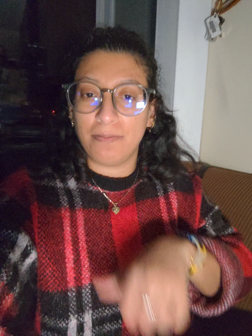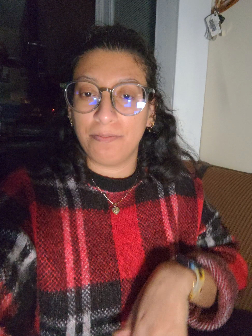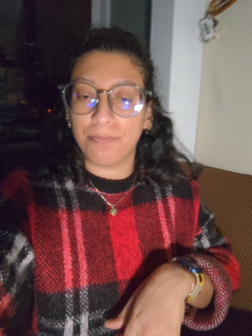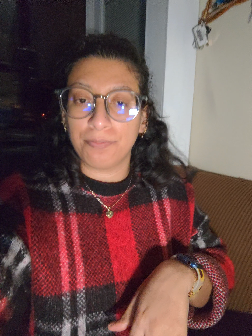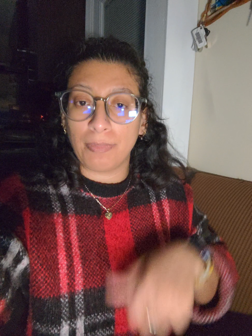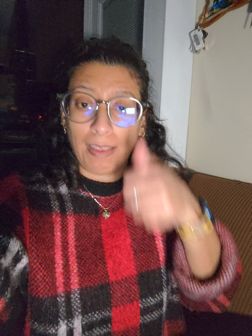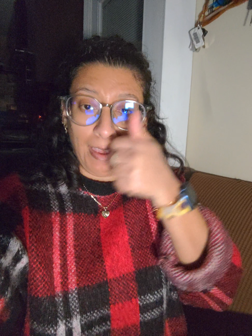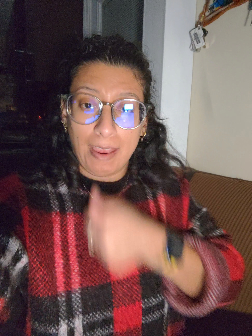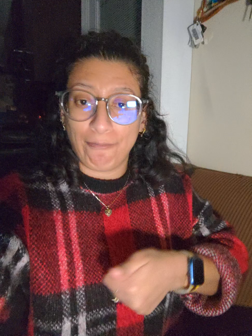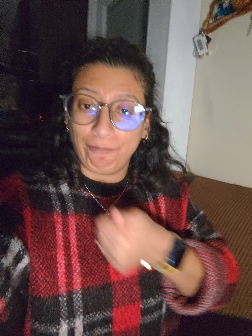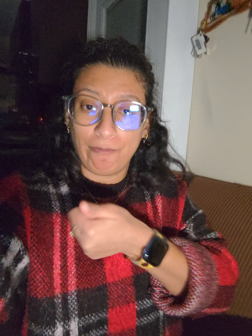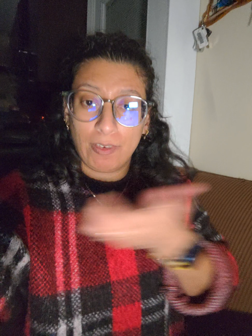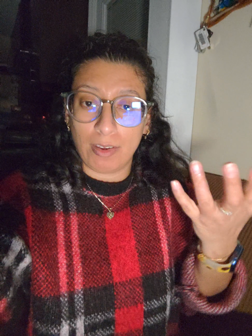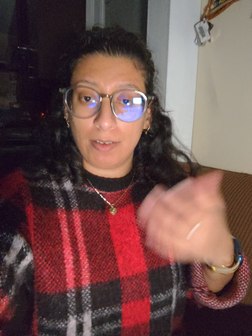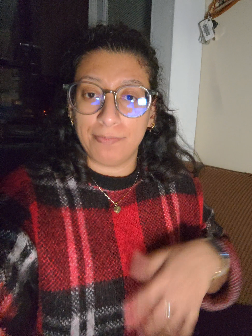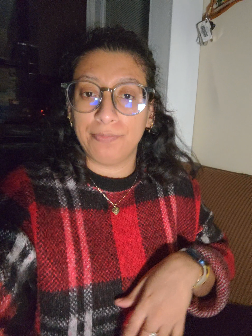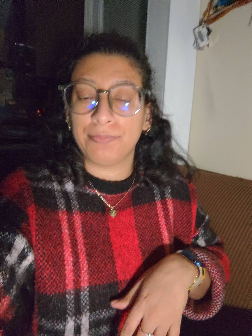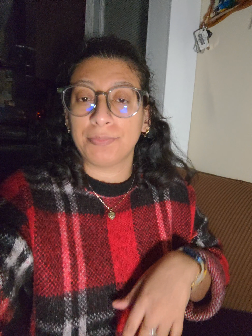every